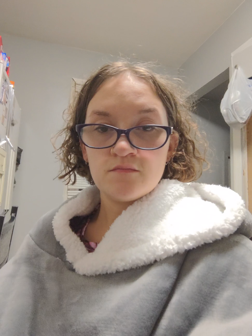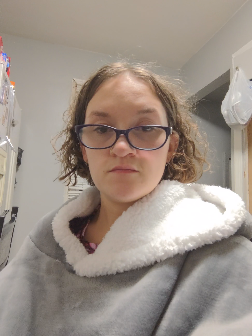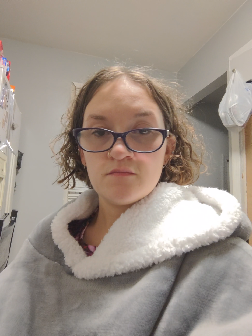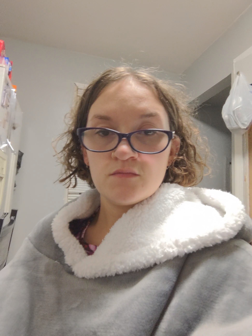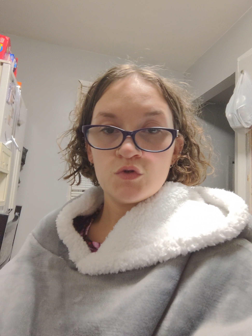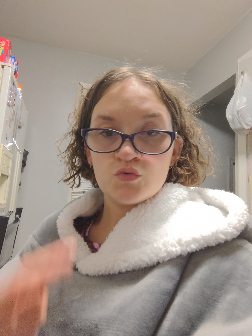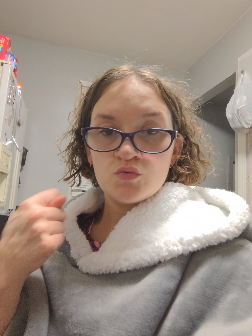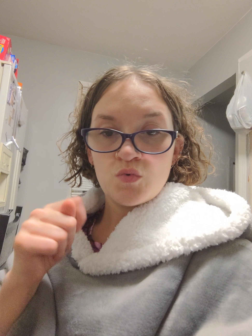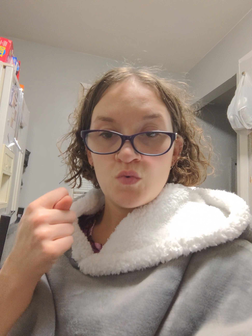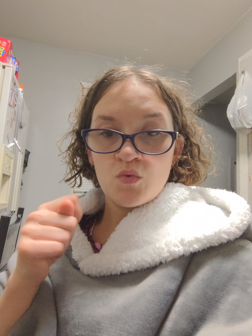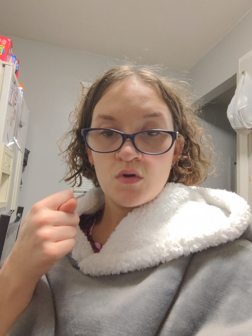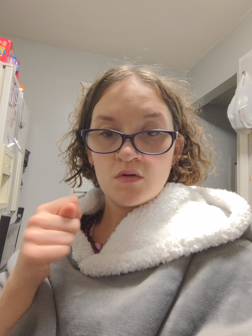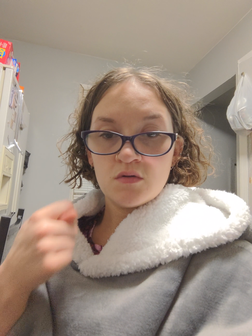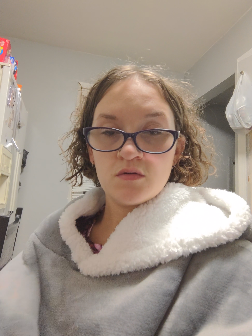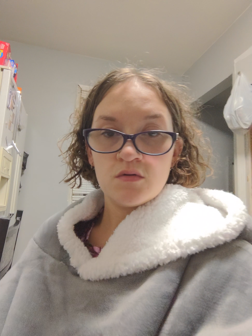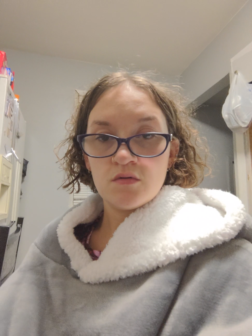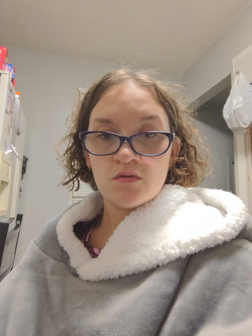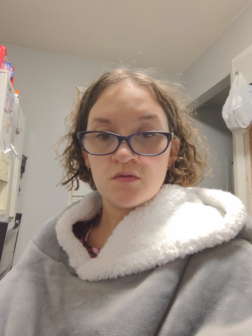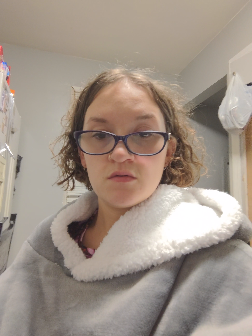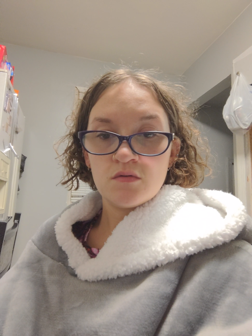toy